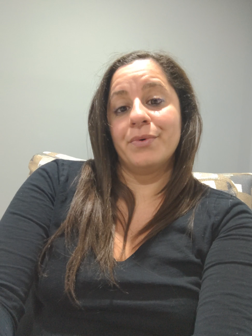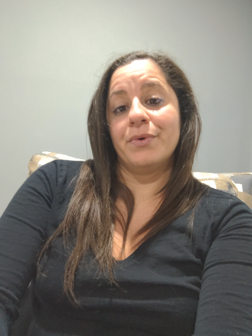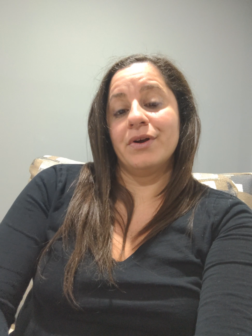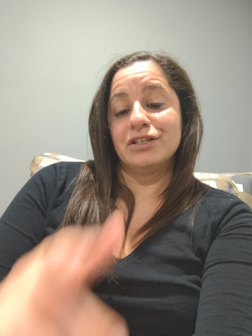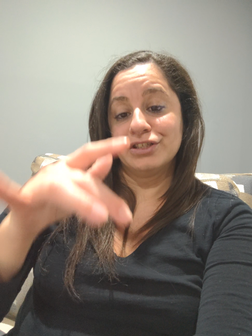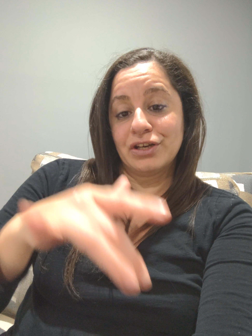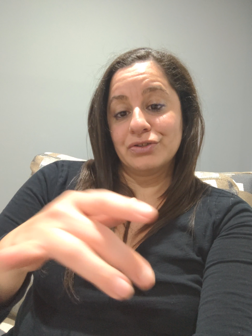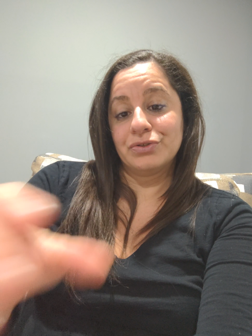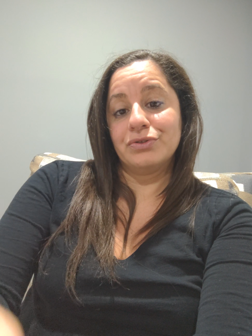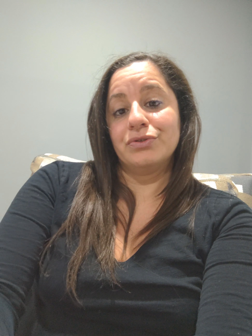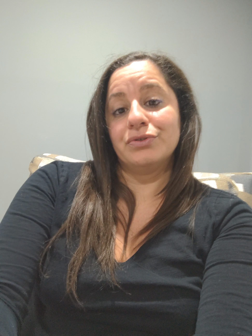touch